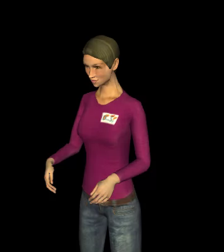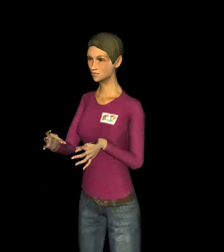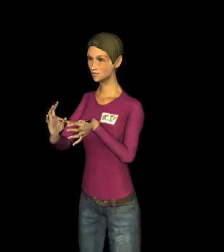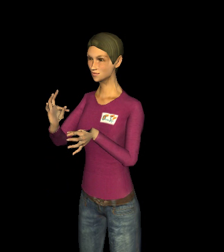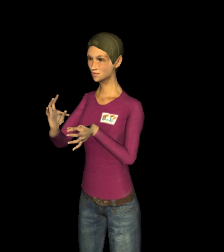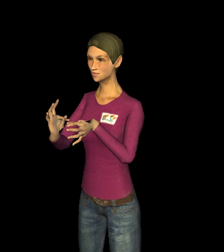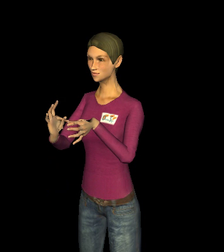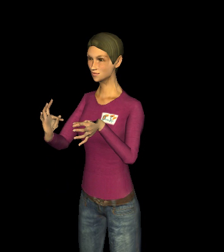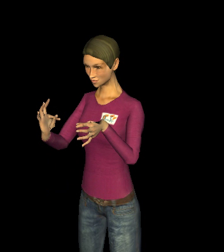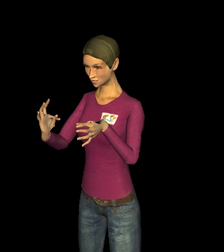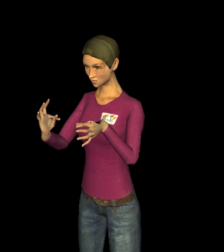حجم